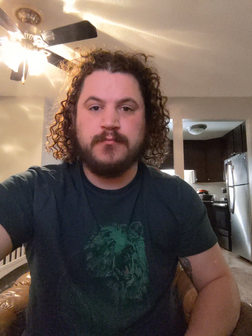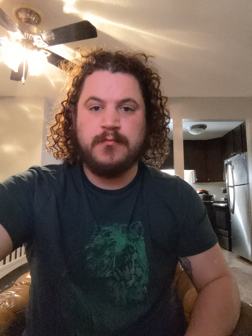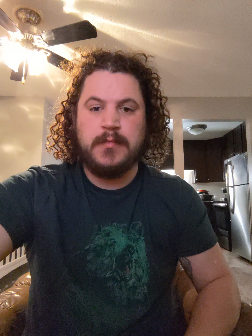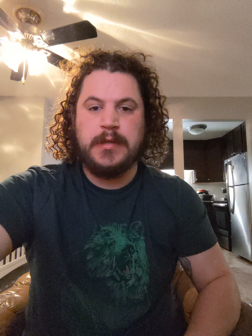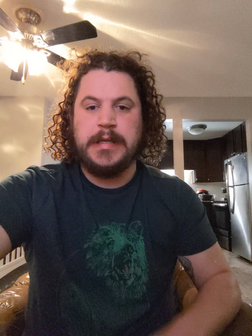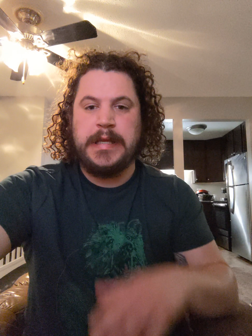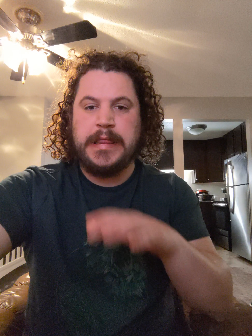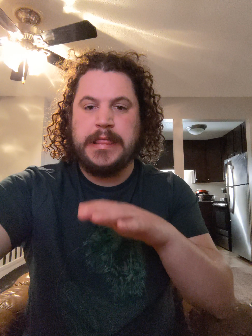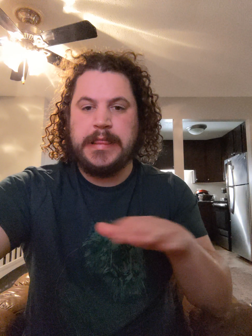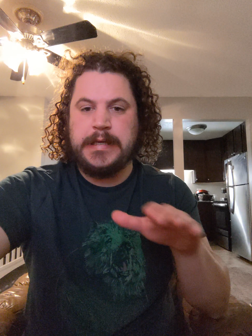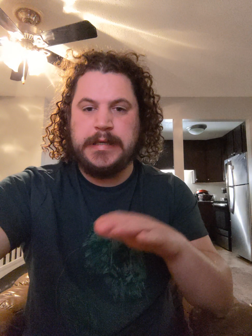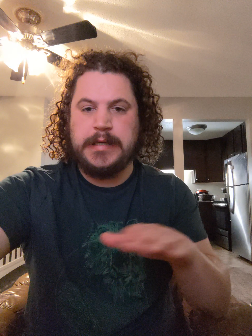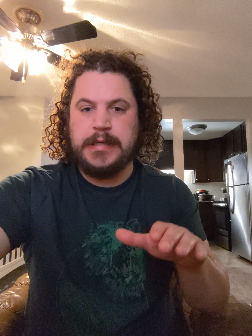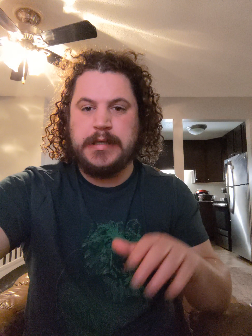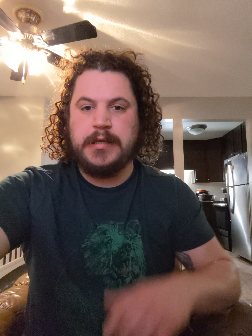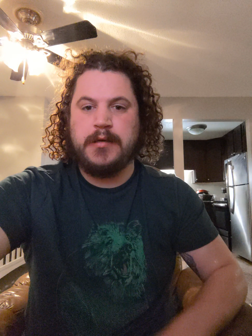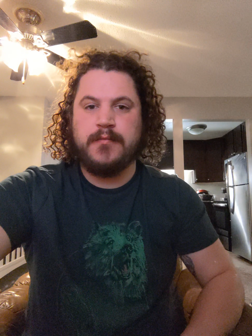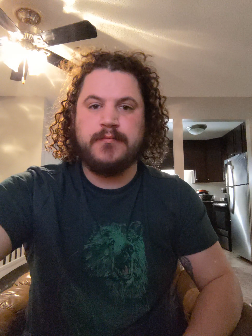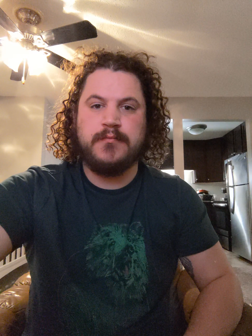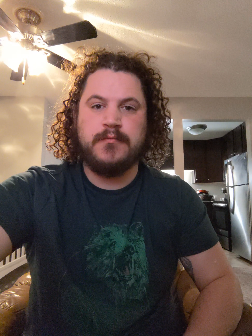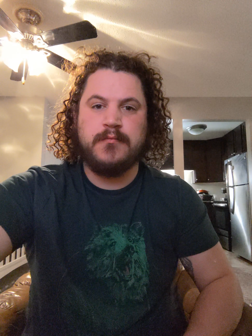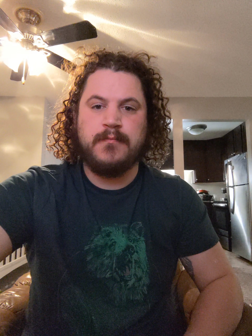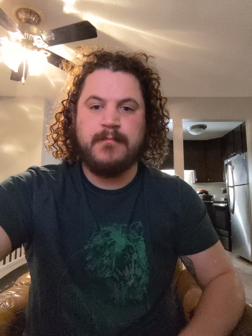clean